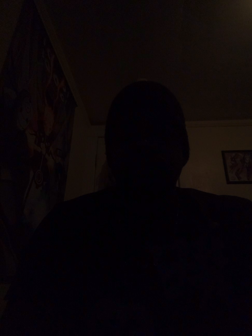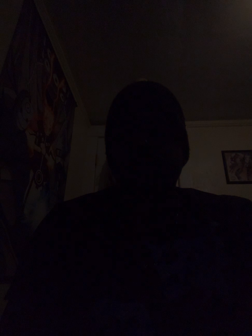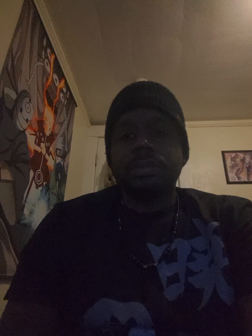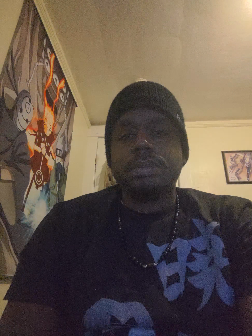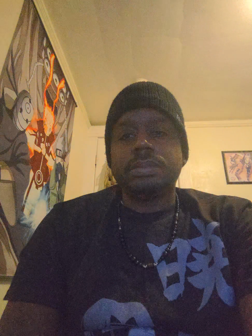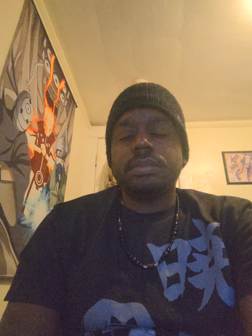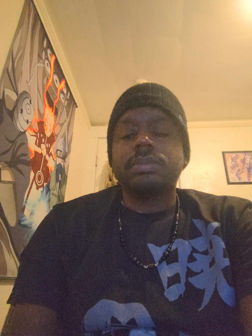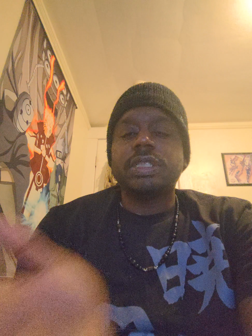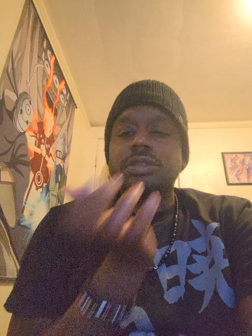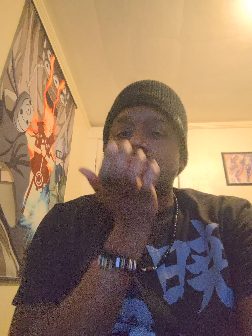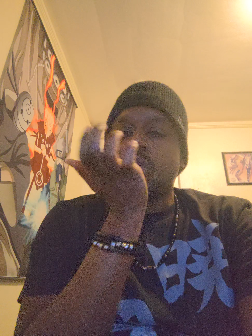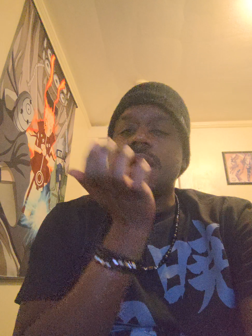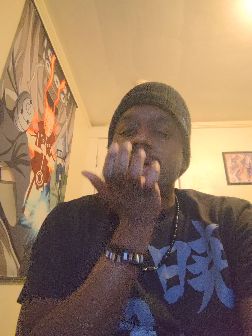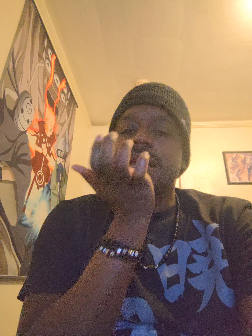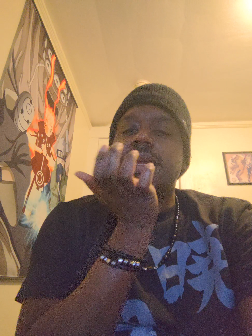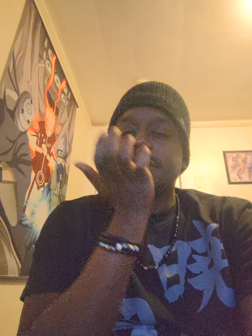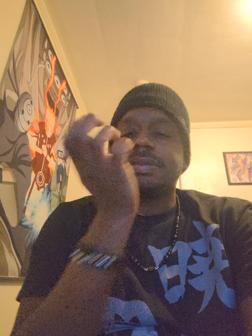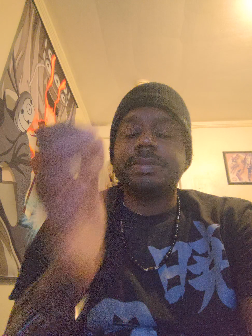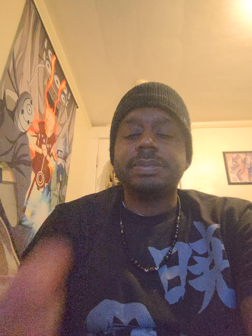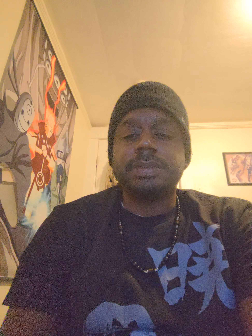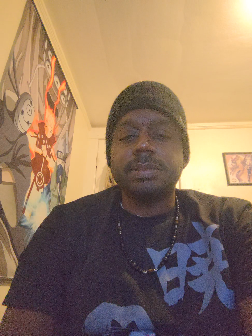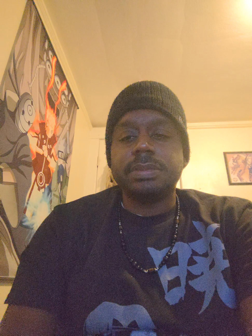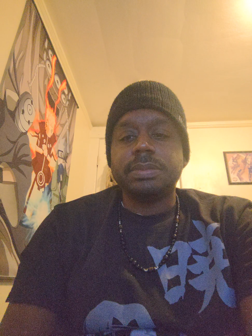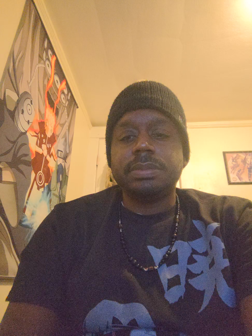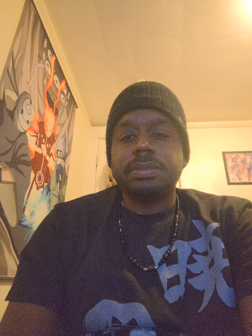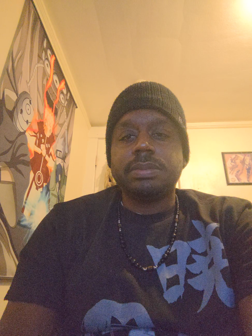grass